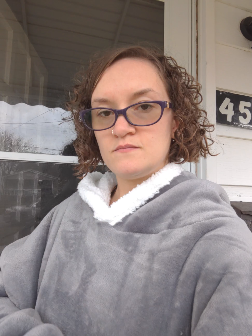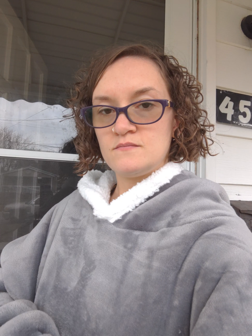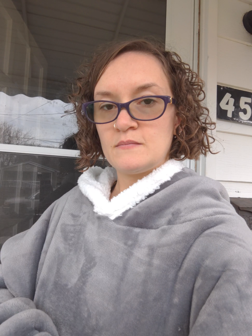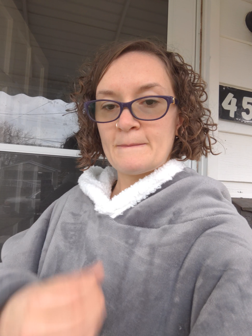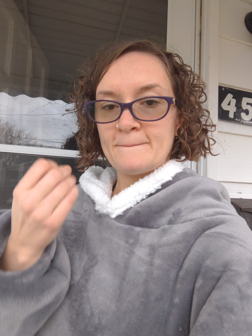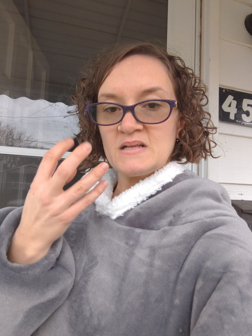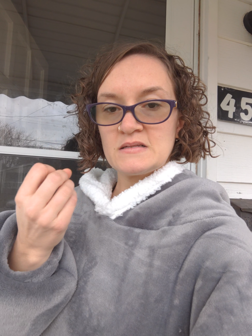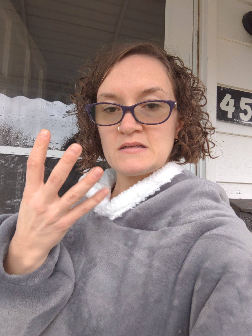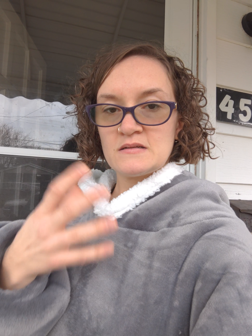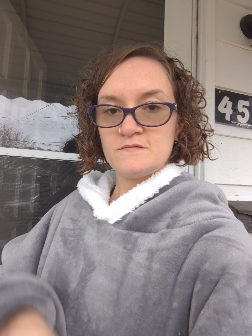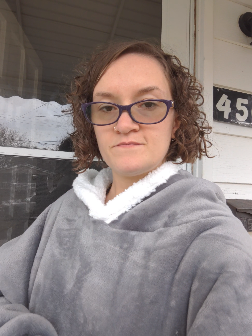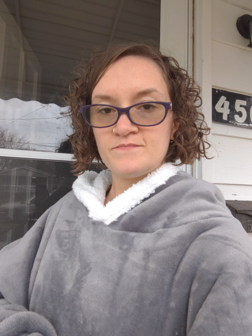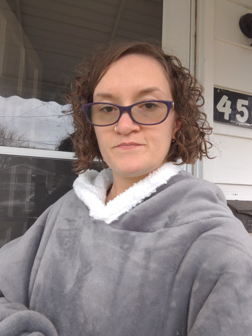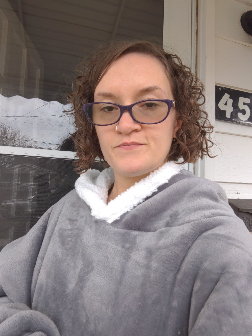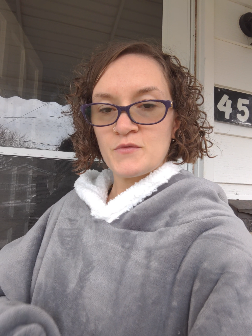many